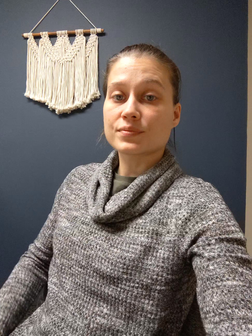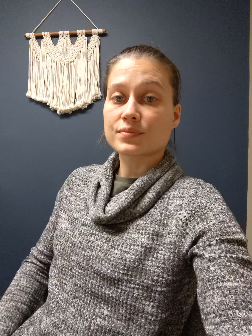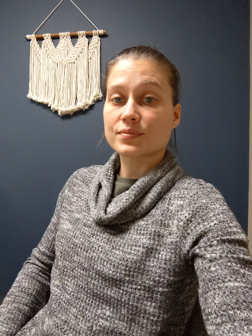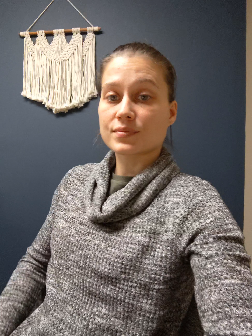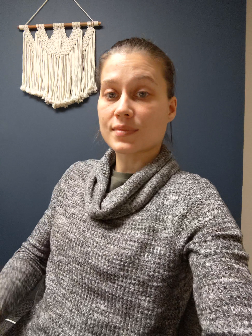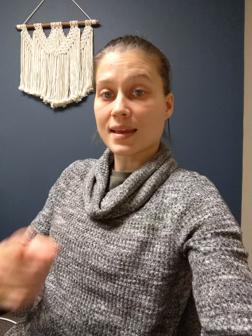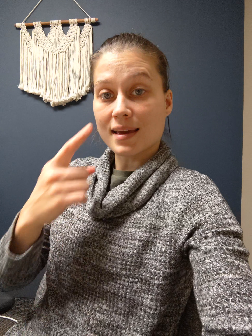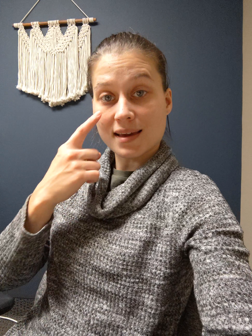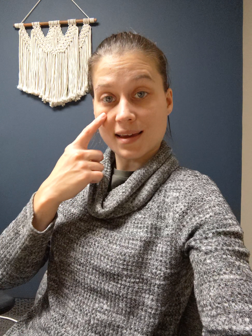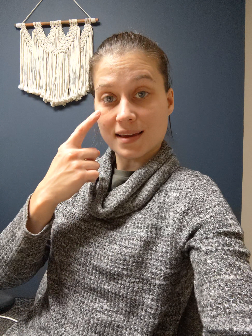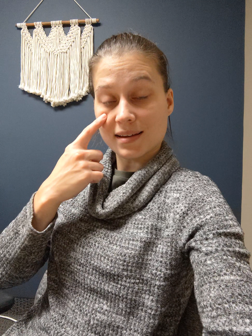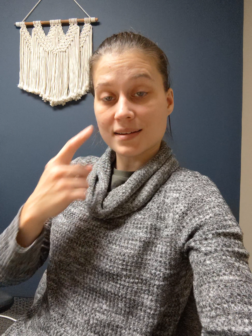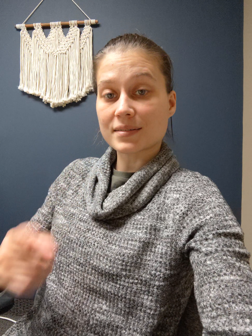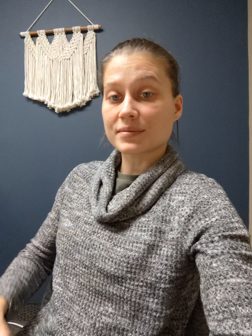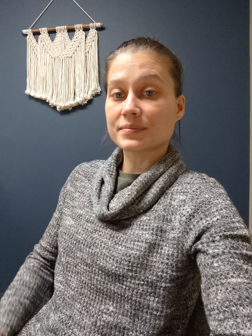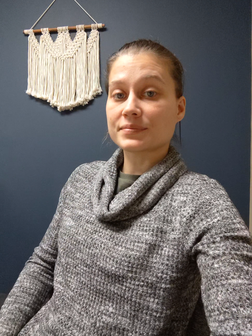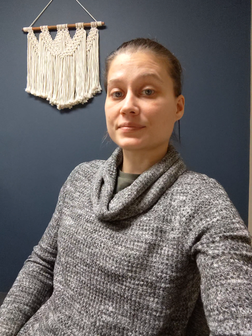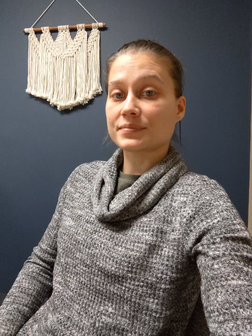eye